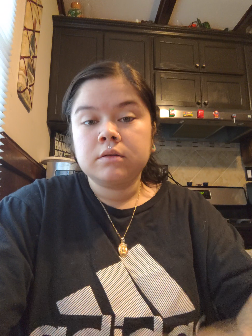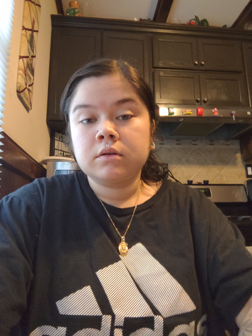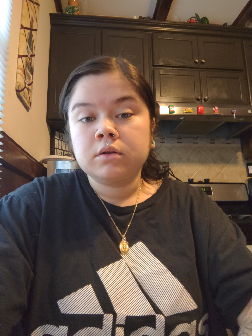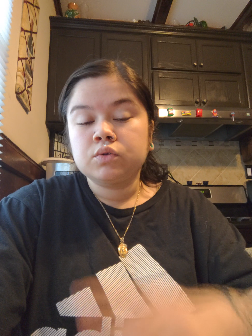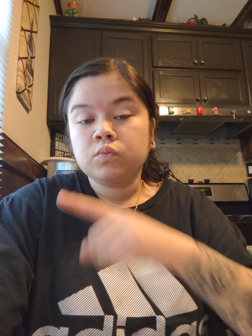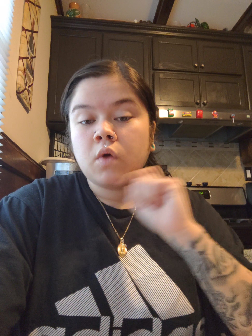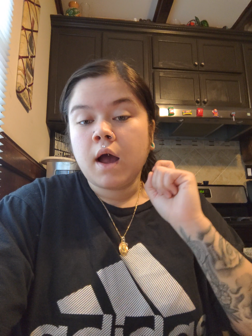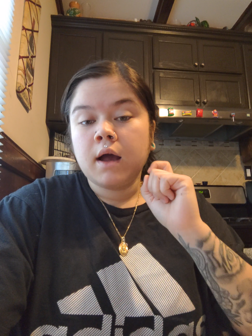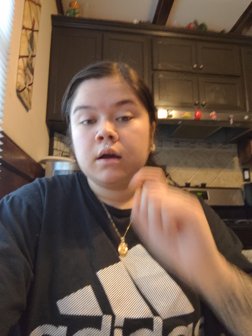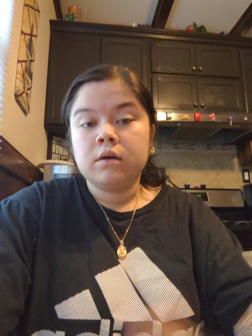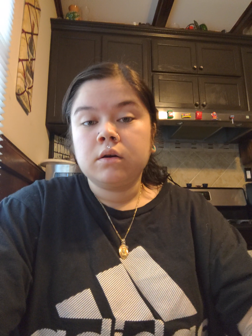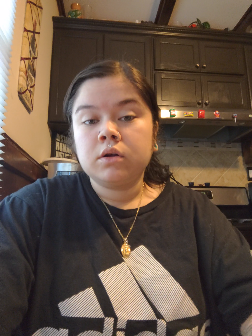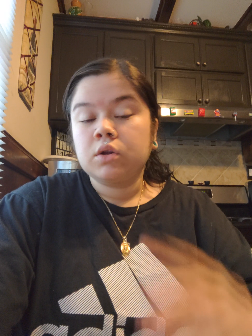dry